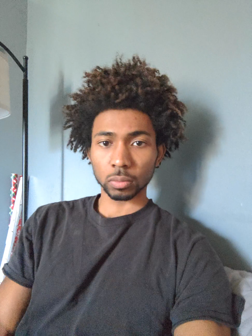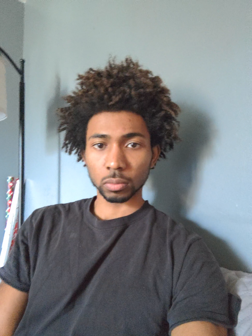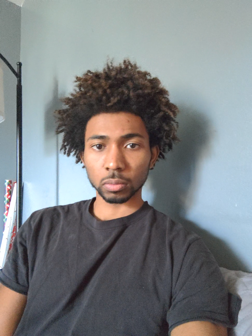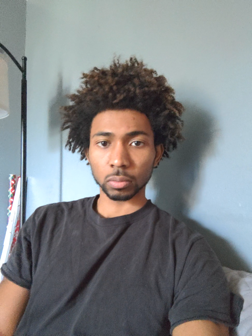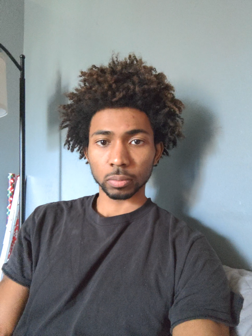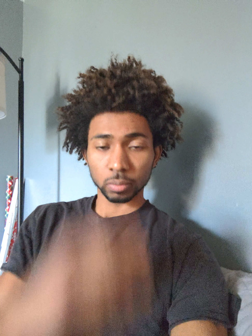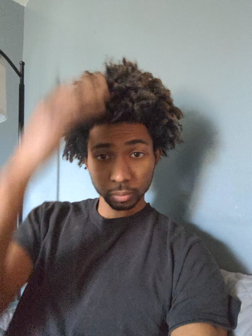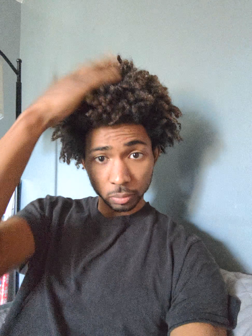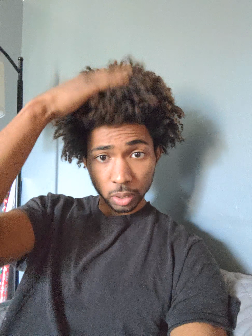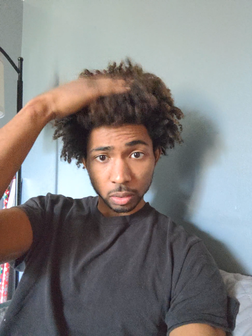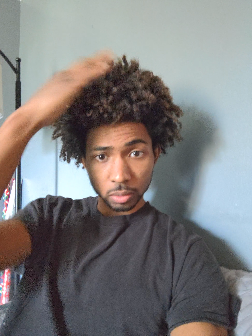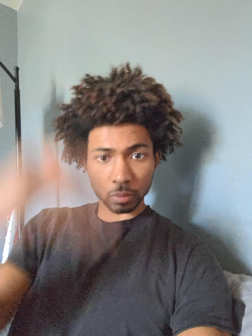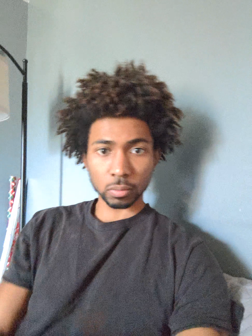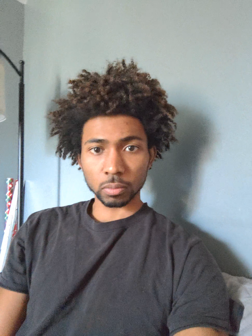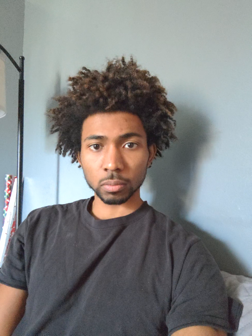hat